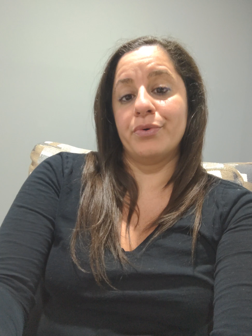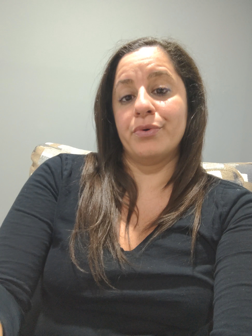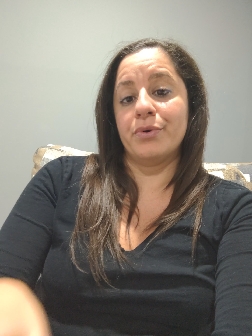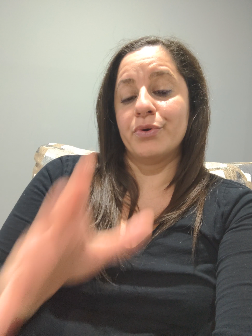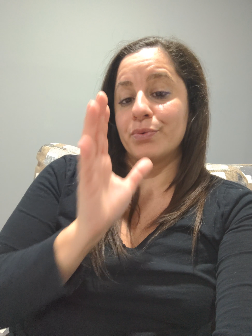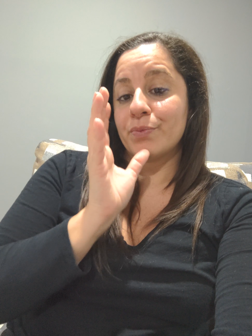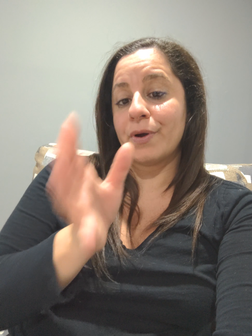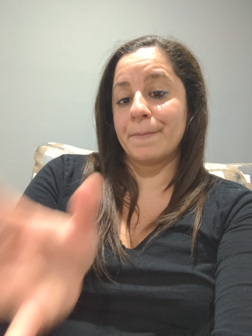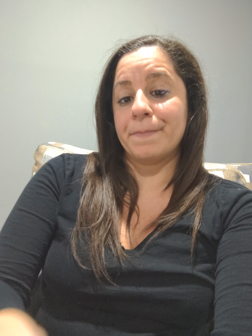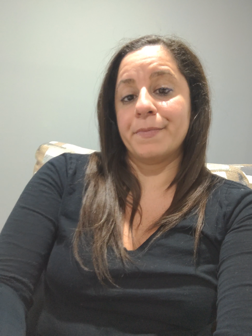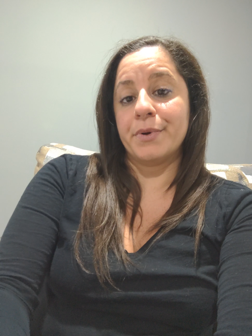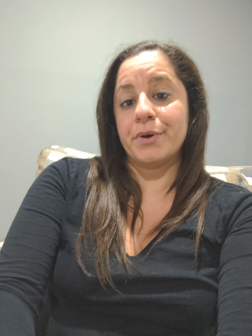grandma